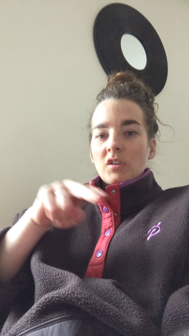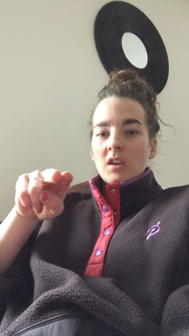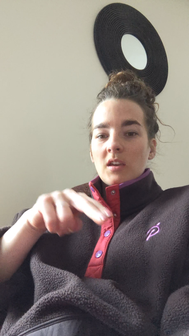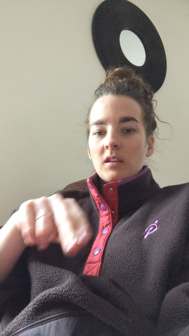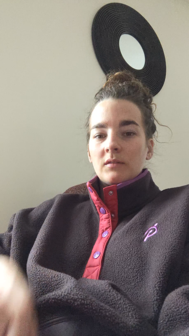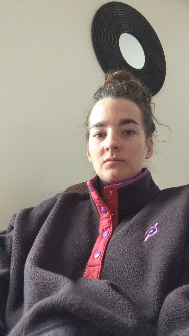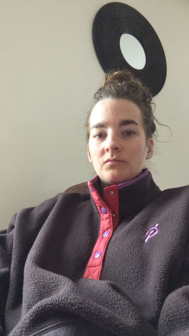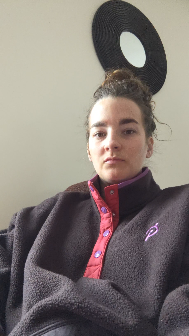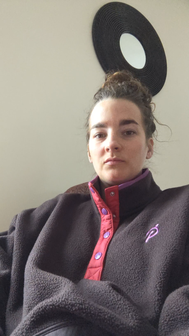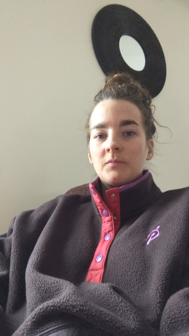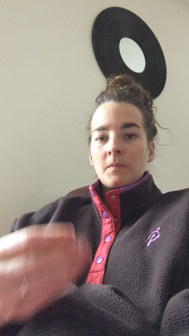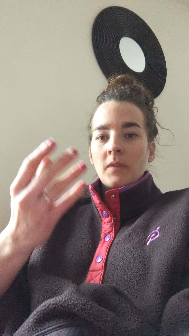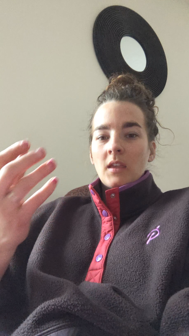plants